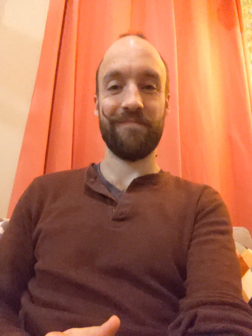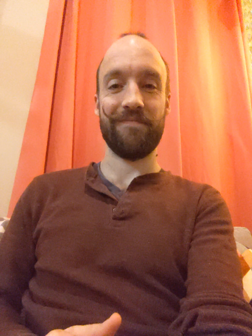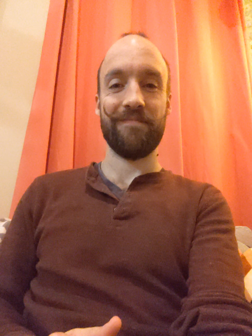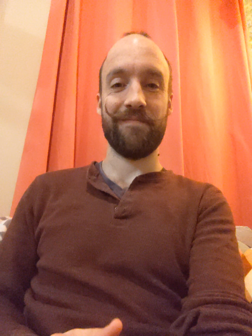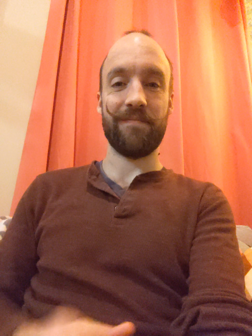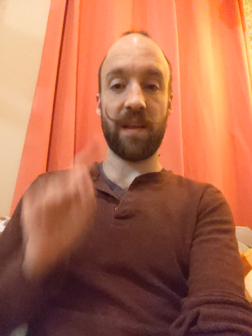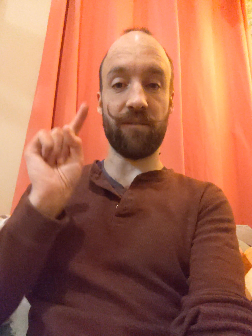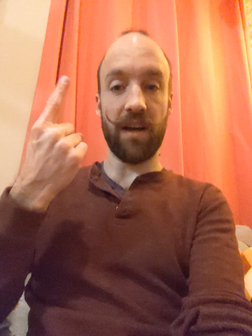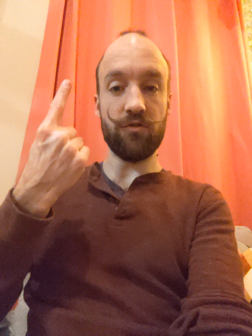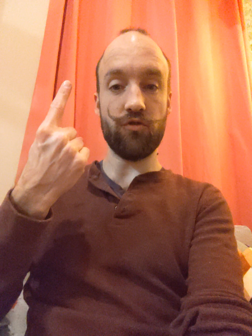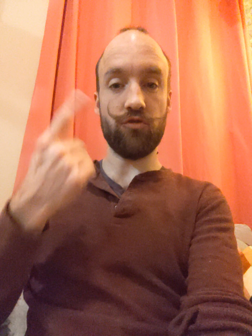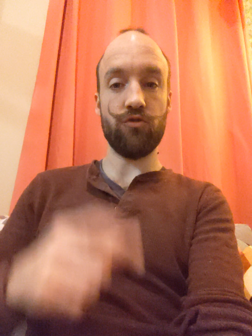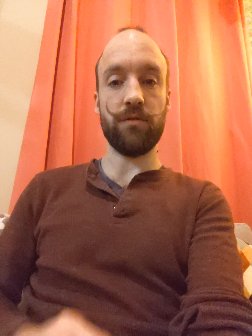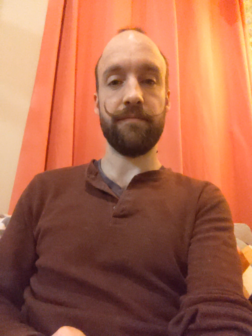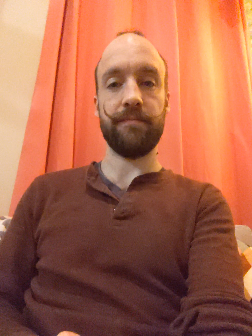first